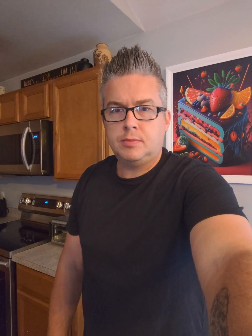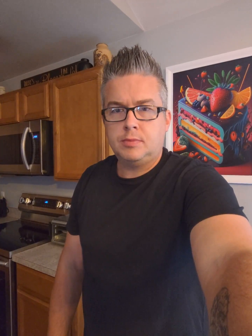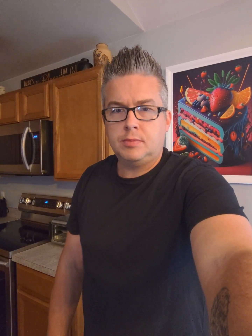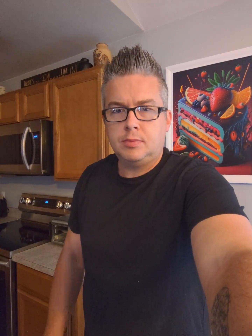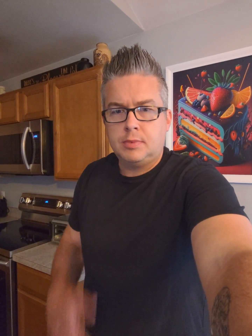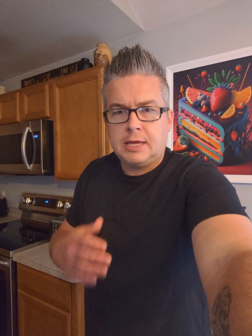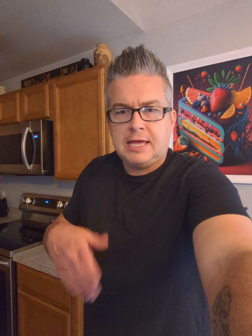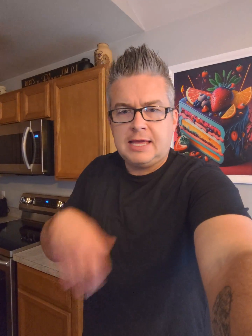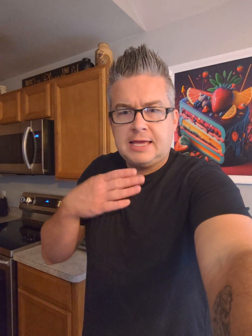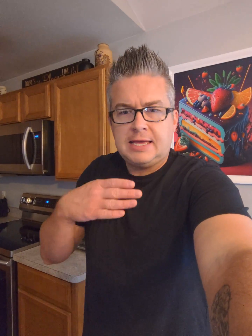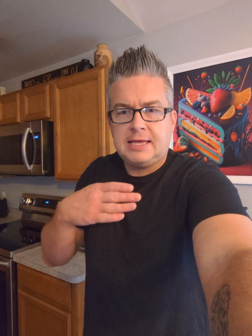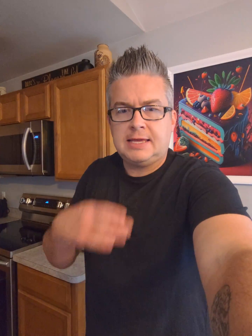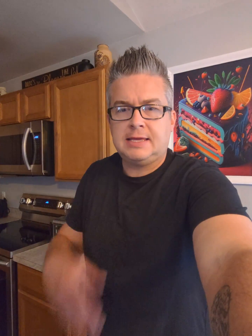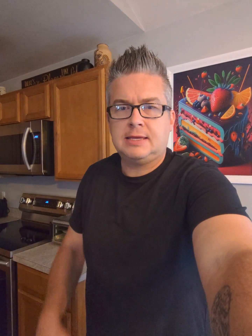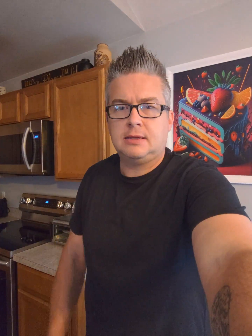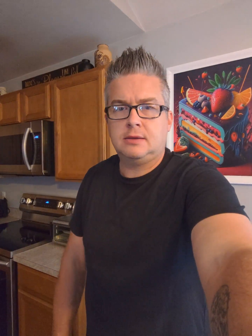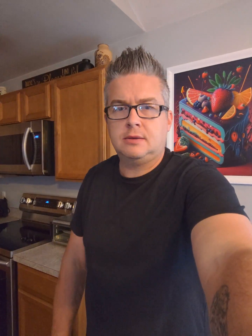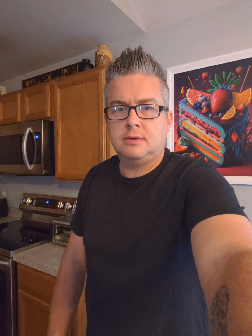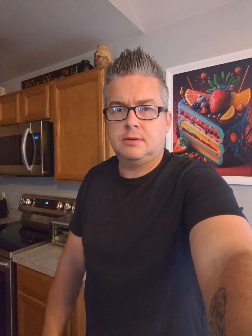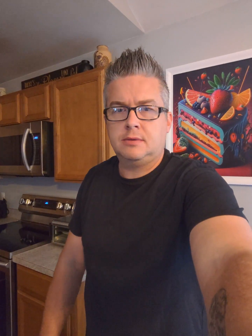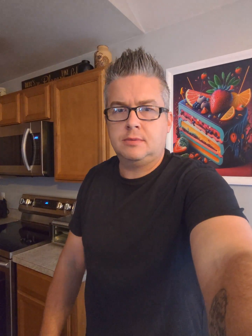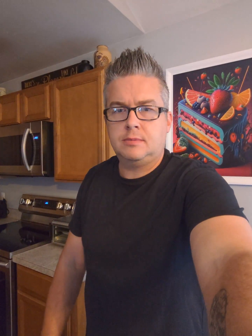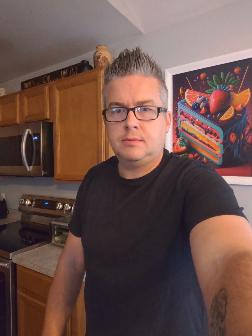kick